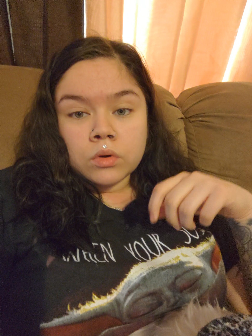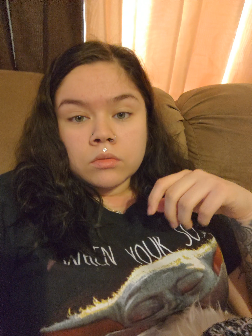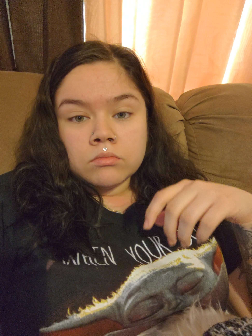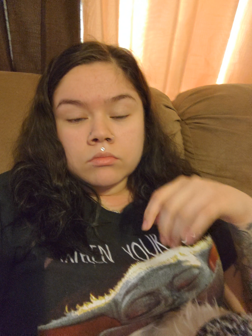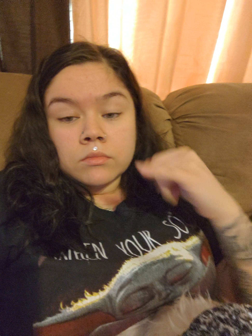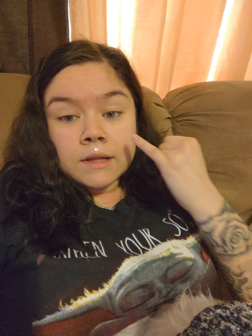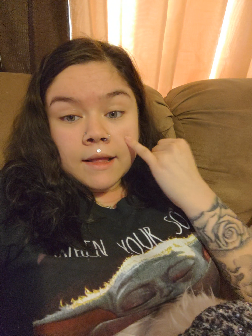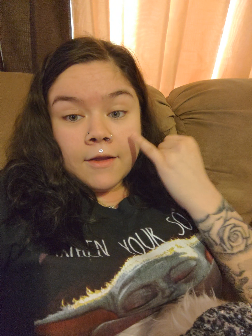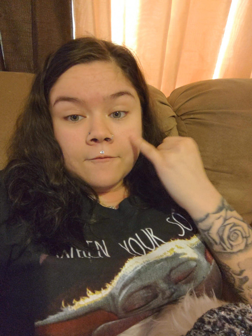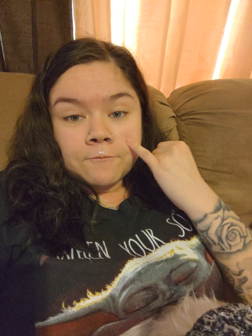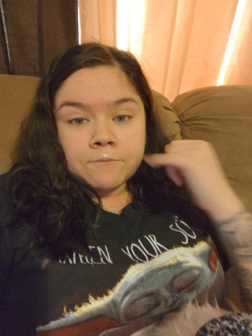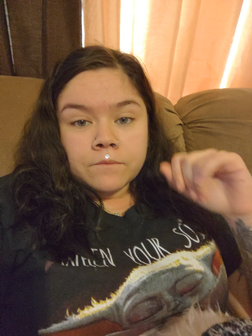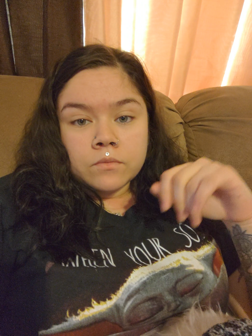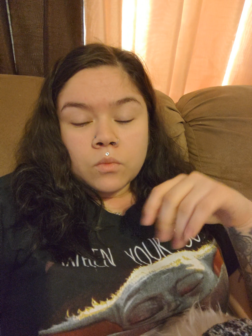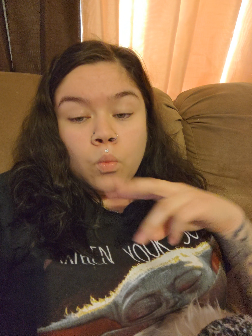if